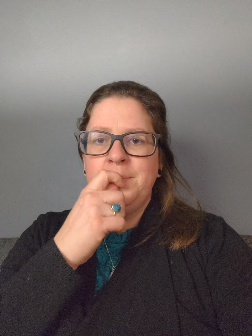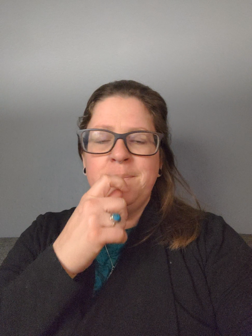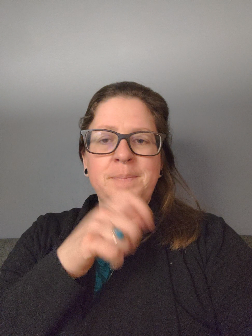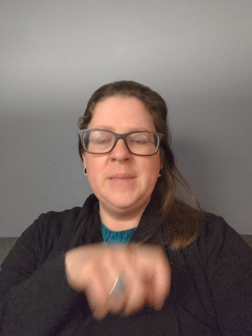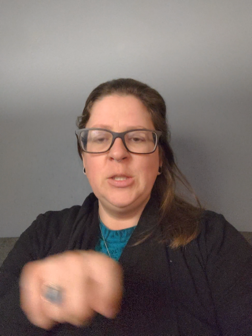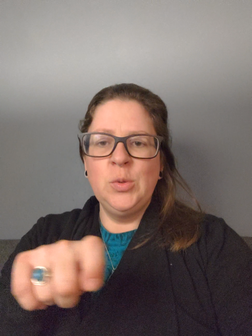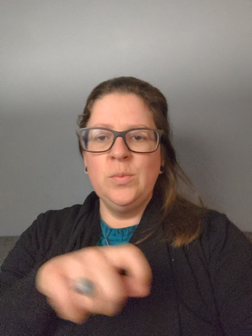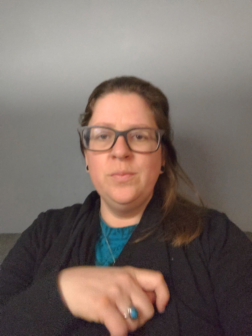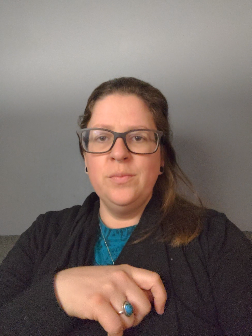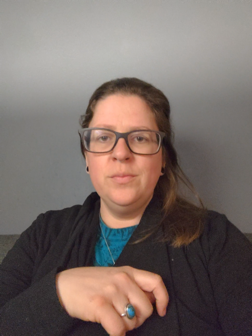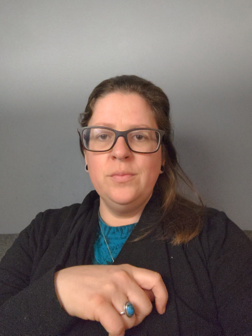pencil